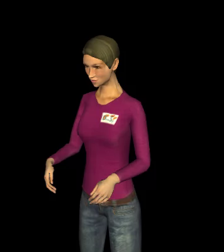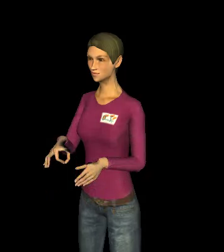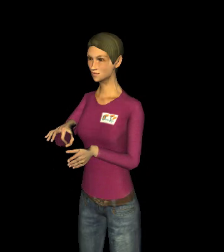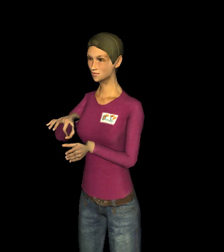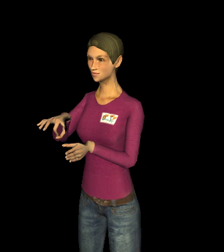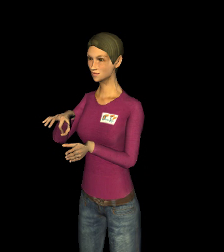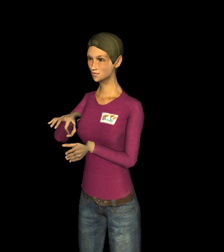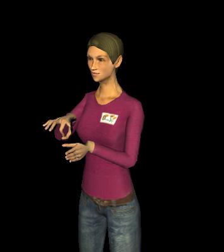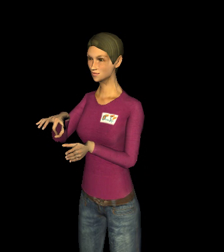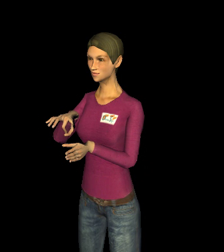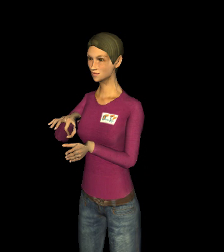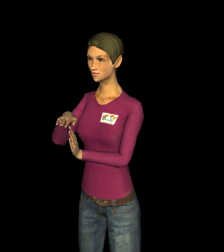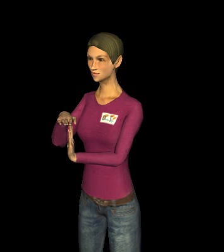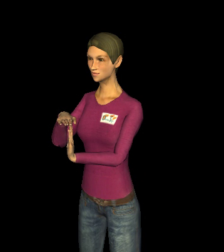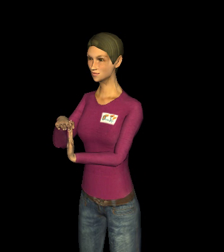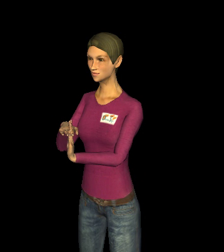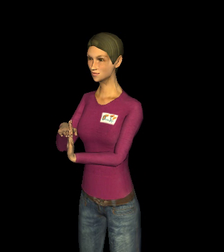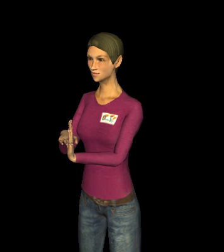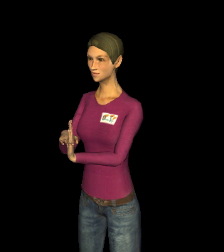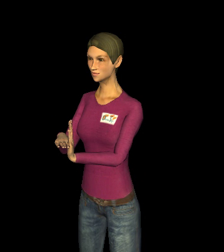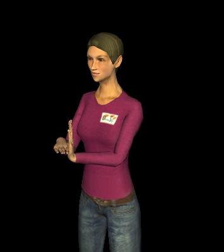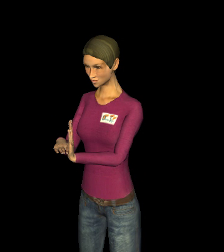وصفة